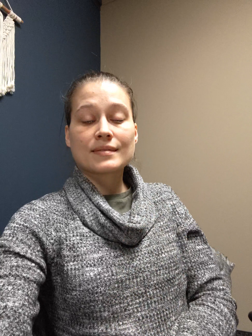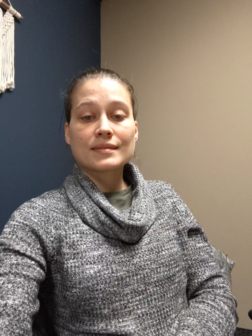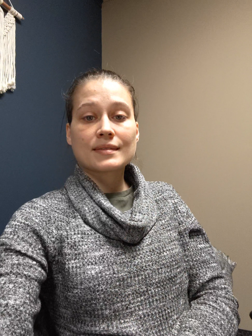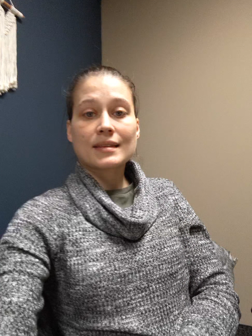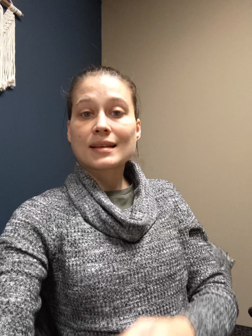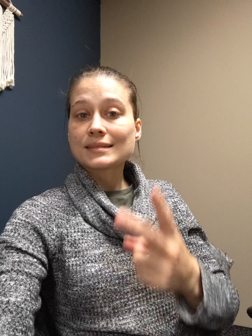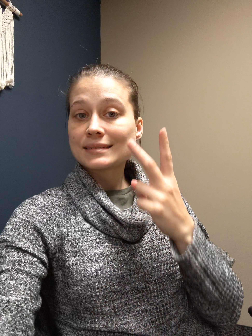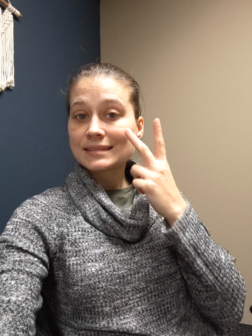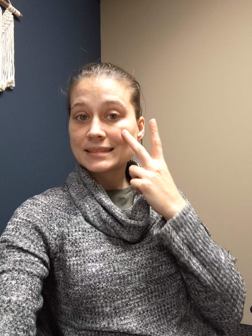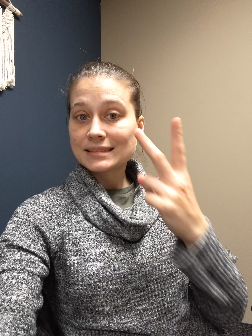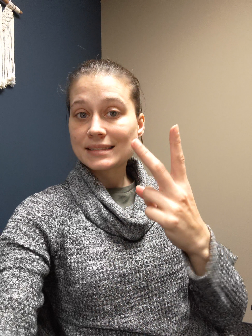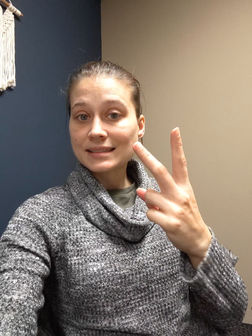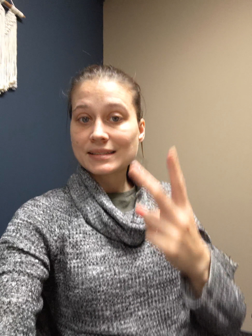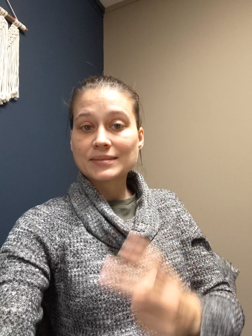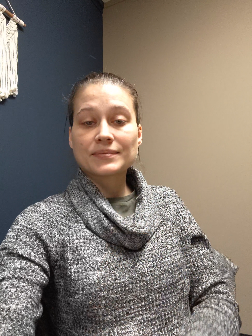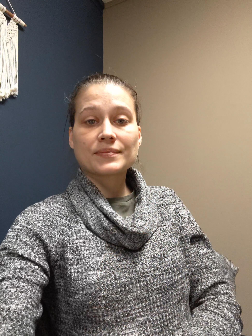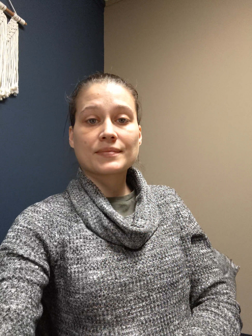see